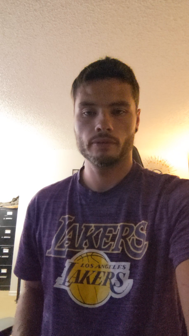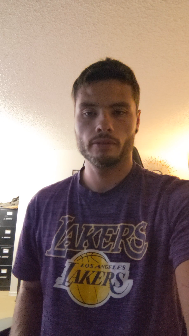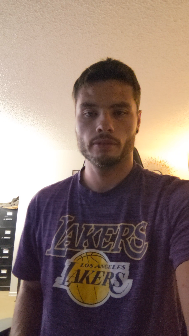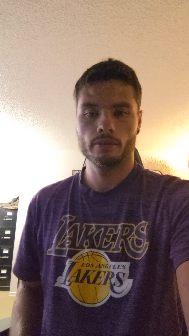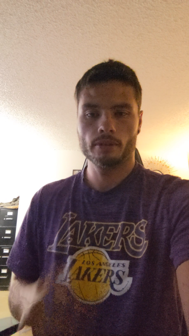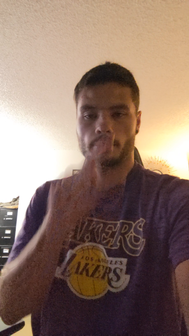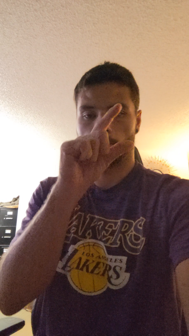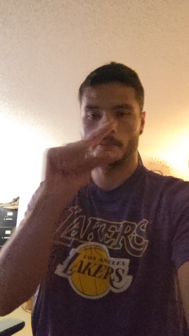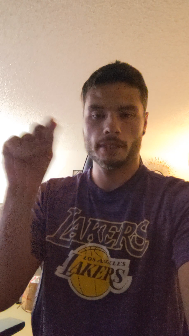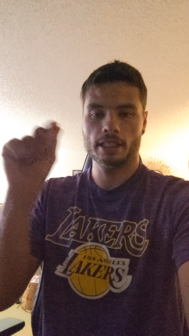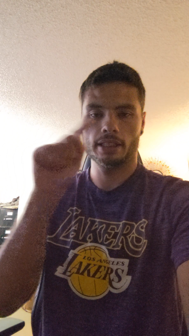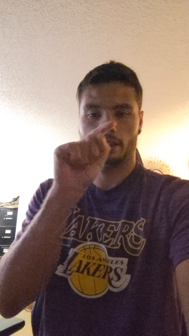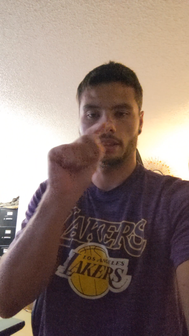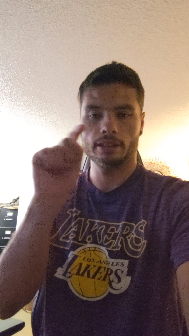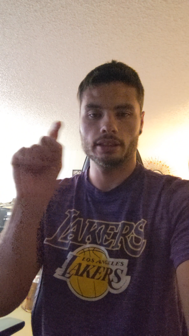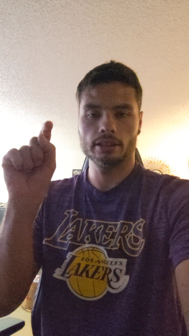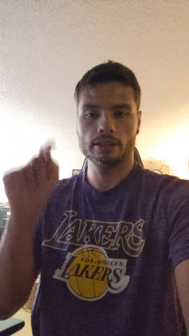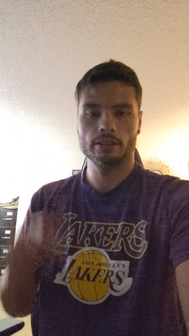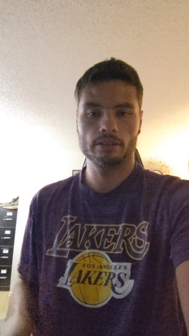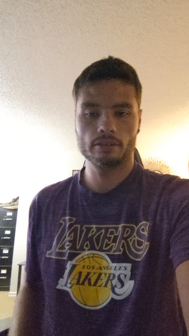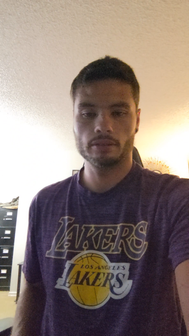peas